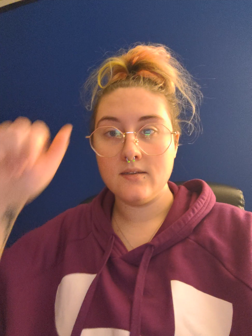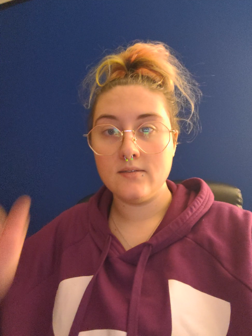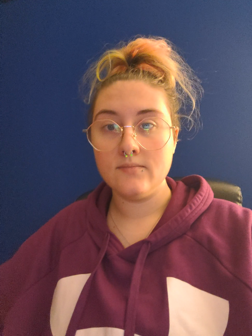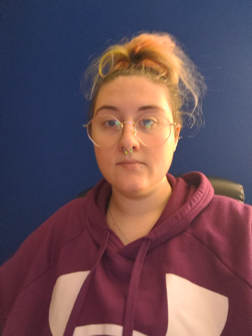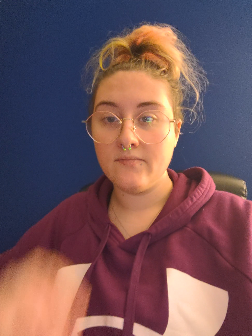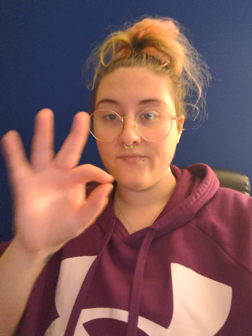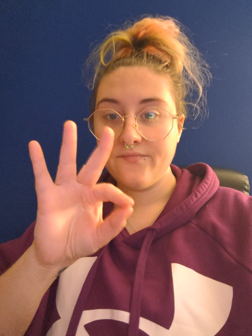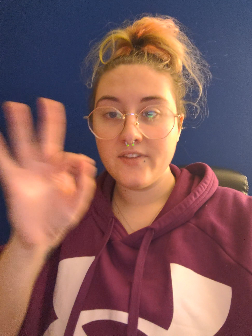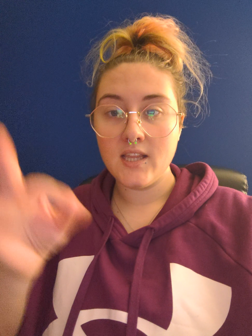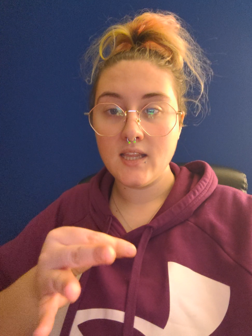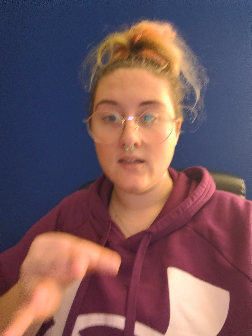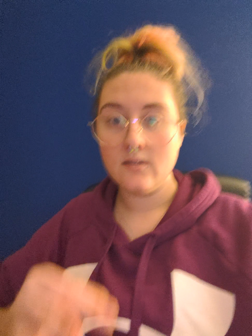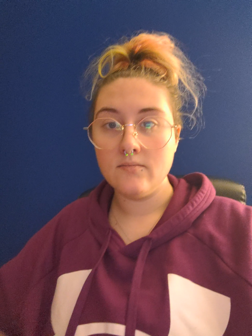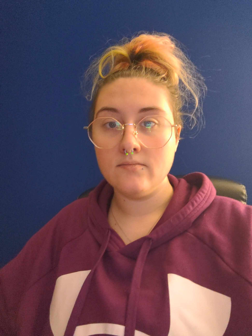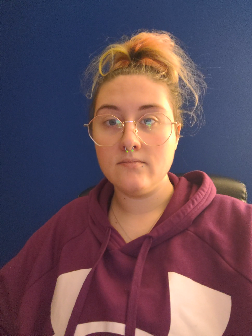feet